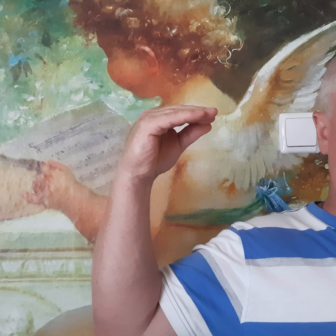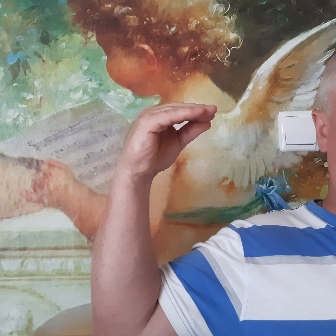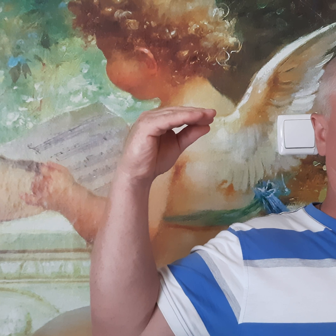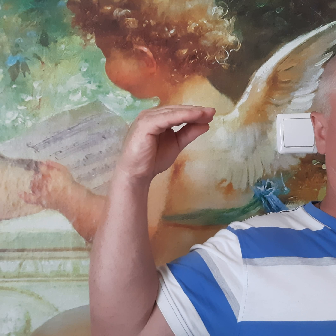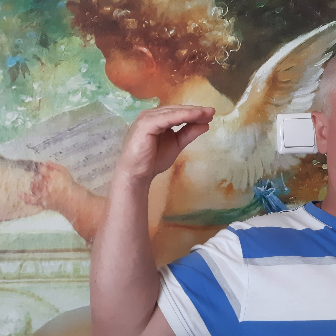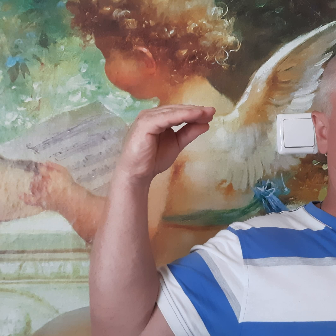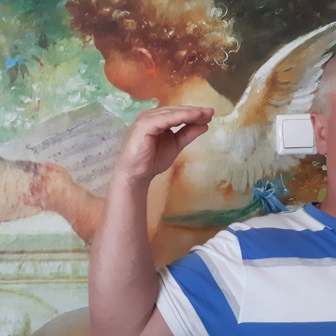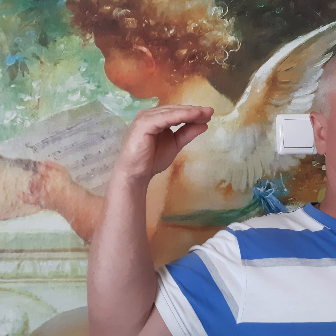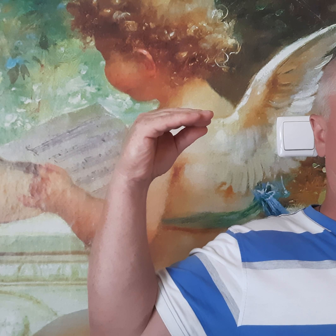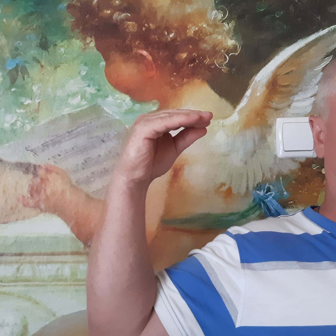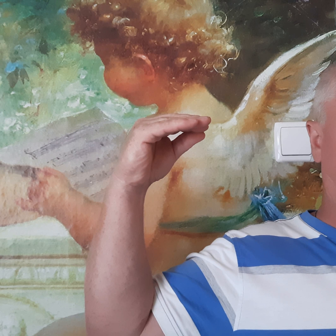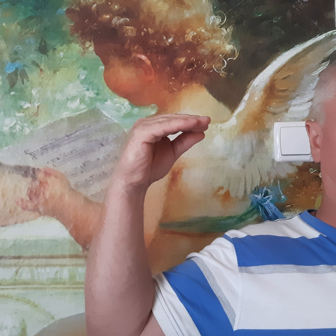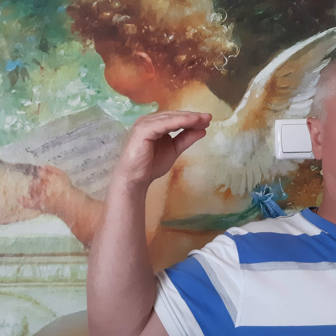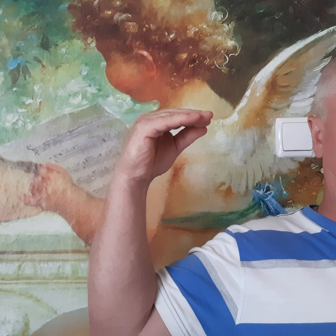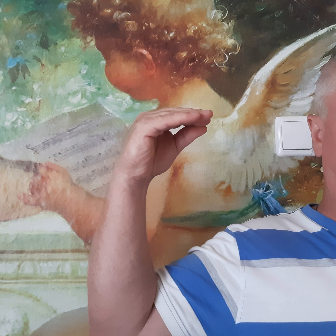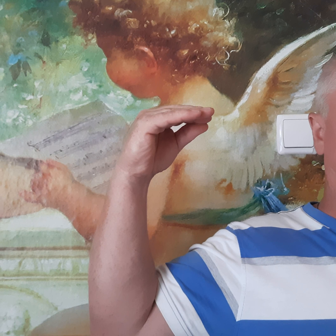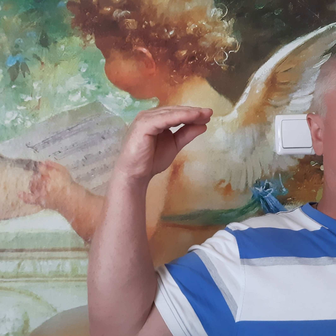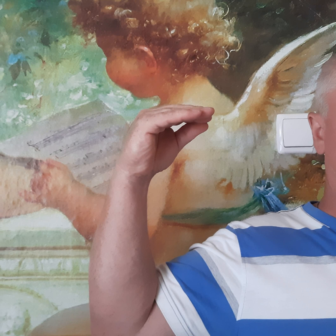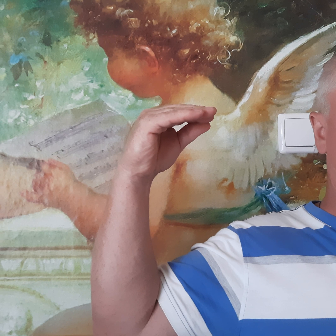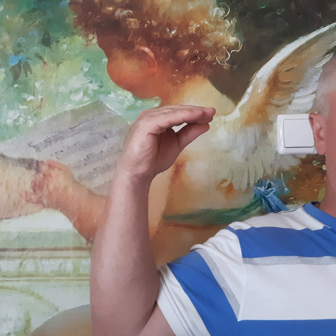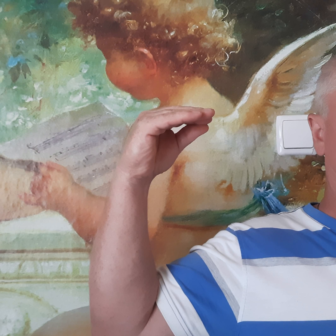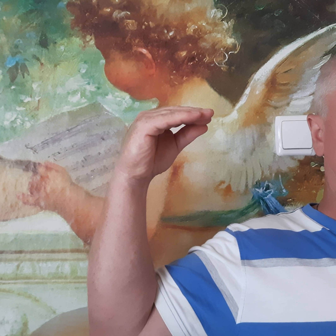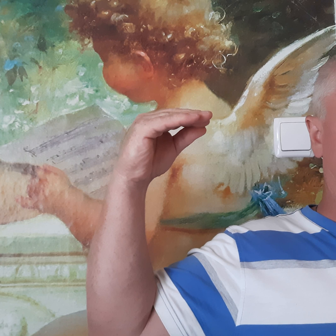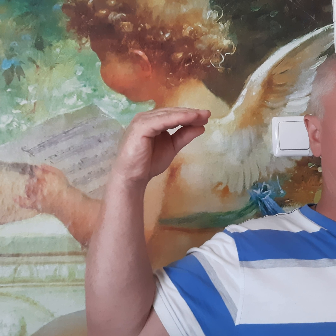Ж